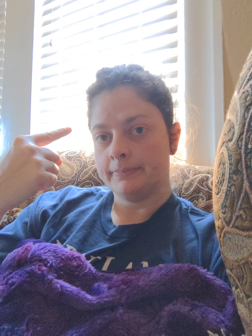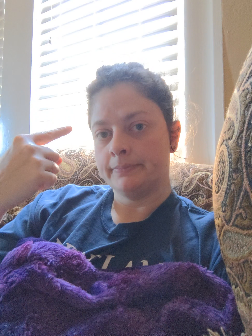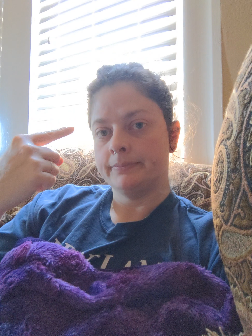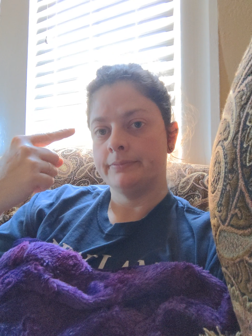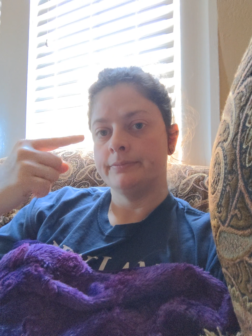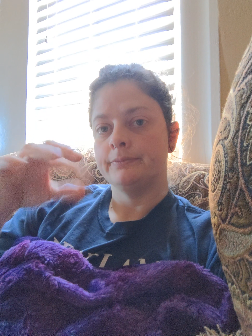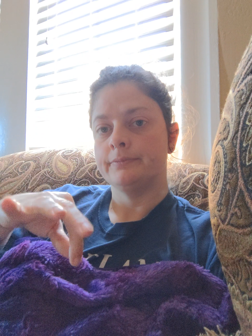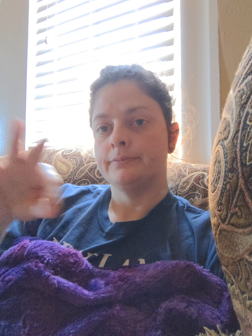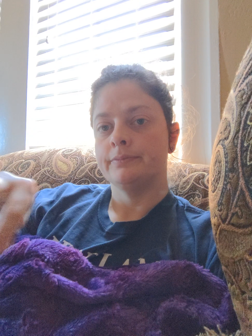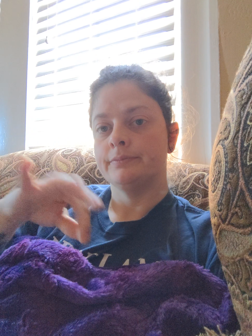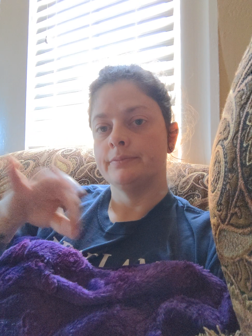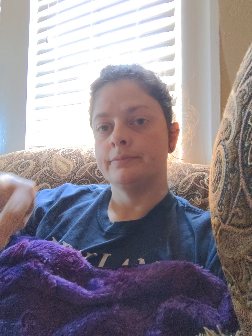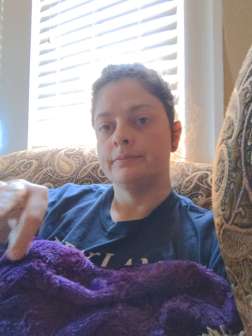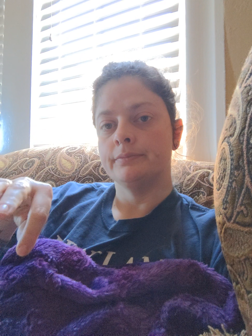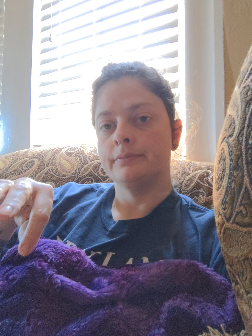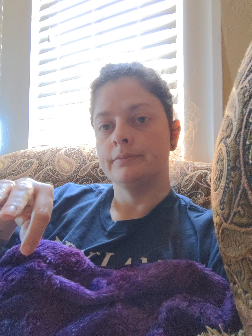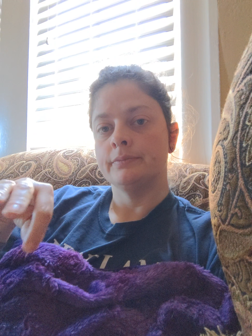french fries